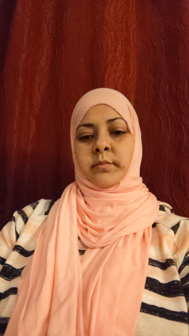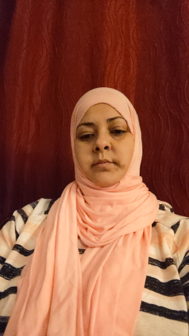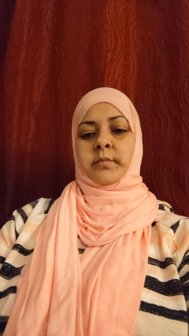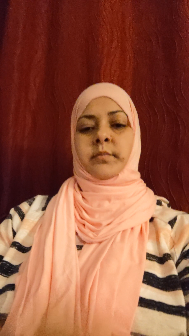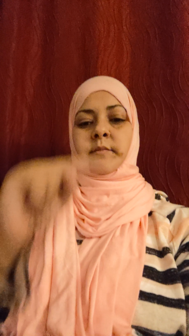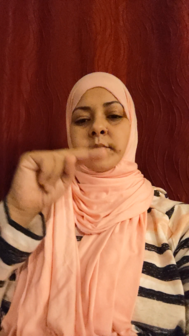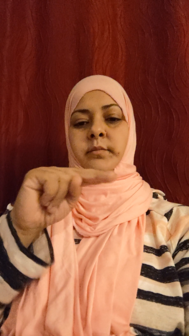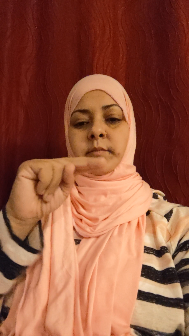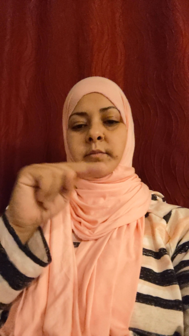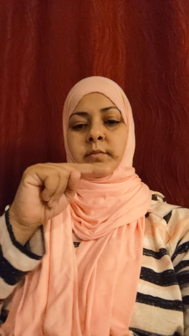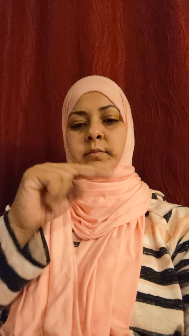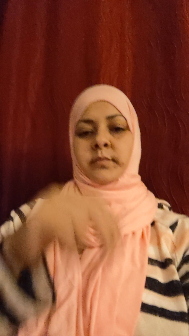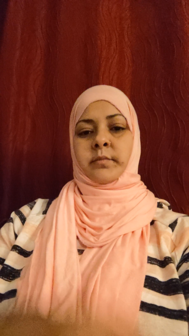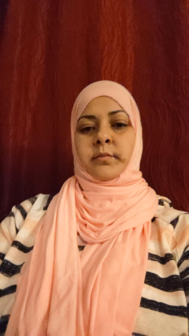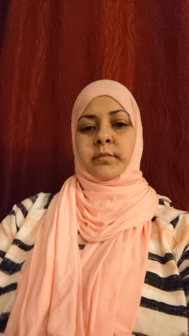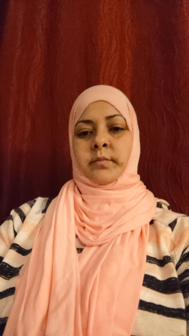nurse